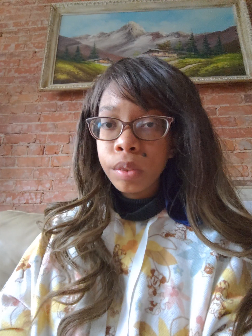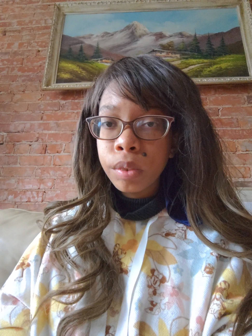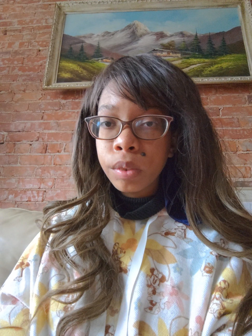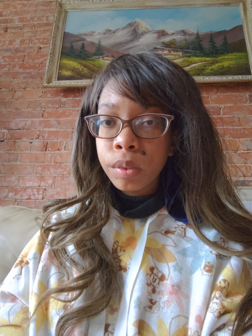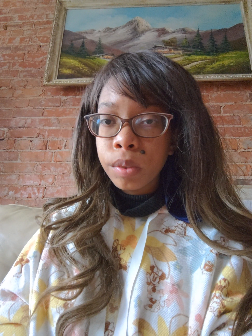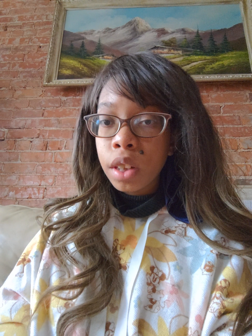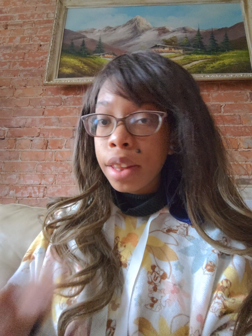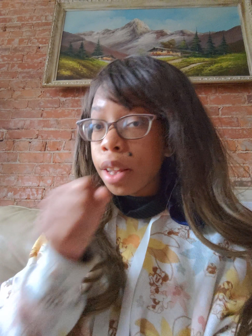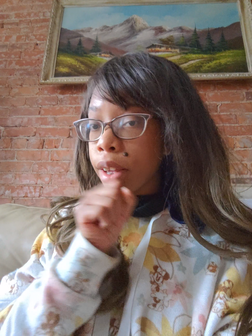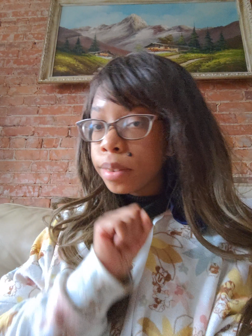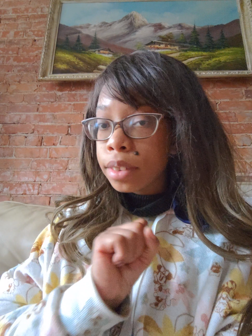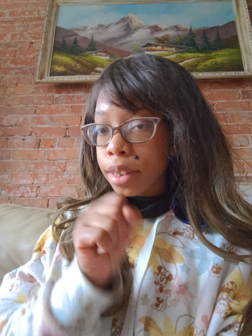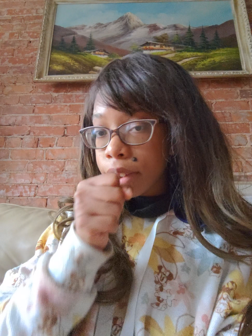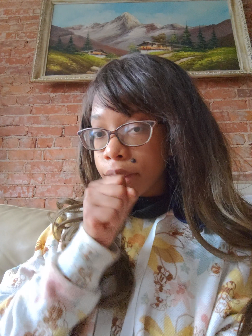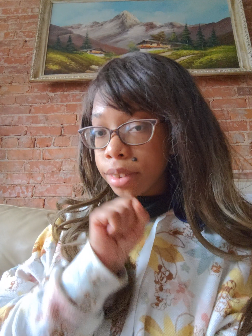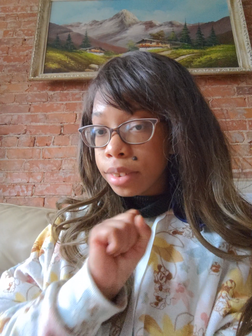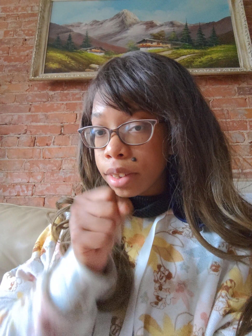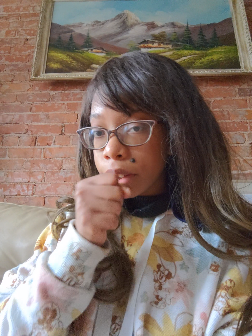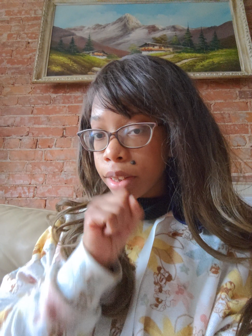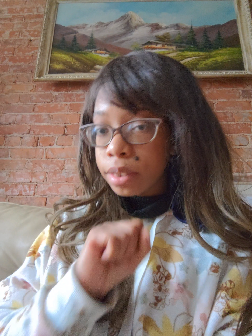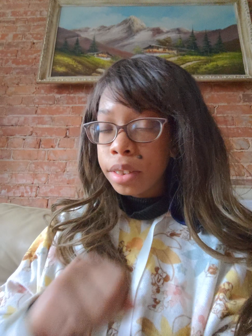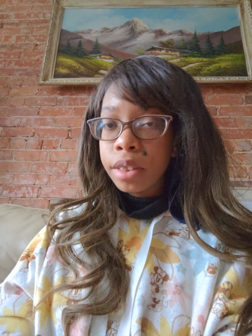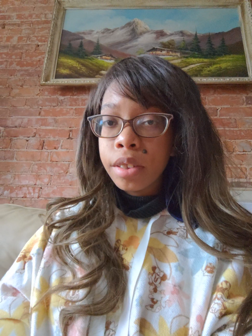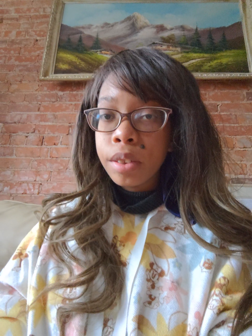ice cream